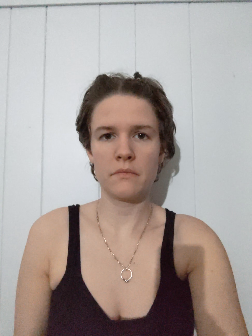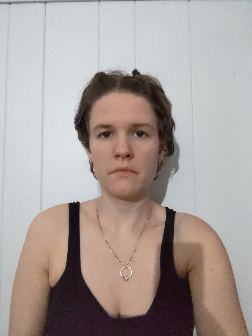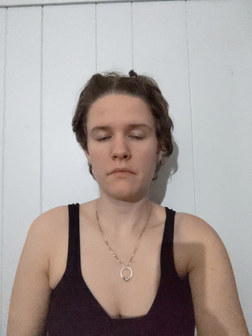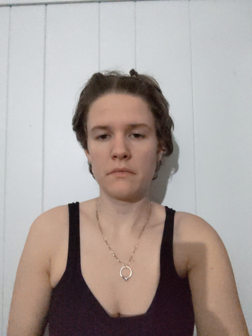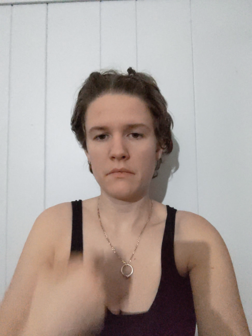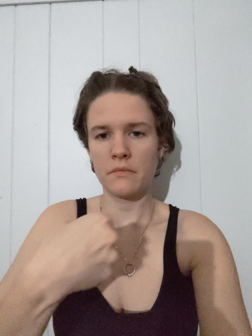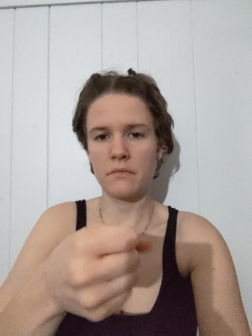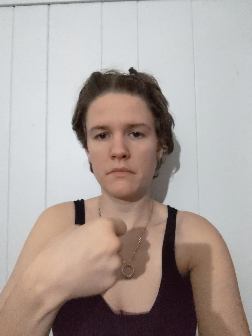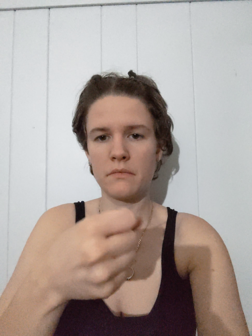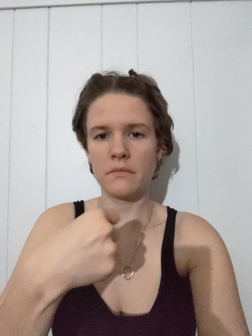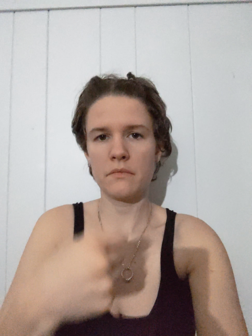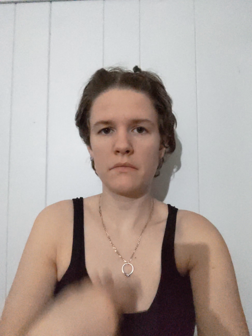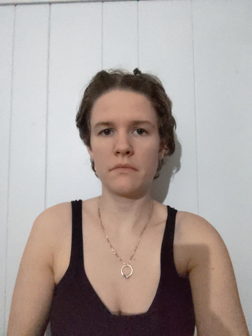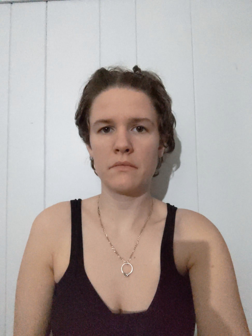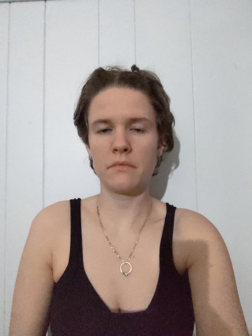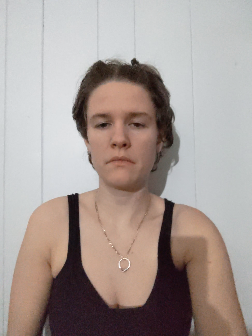make